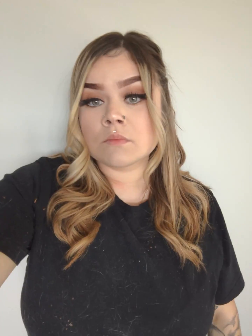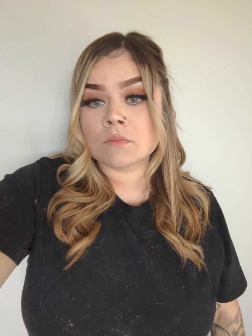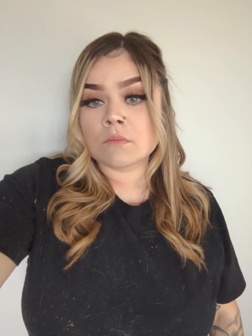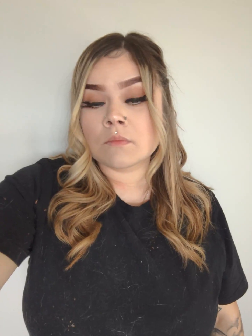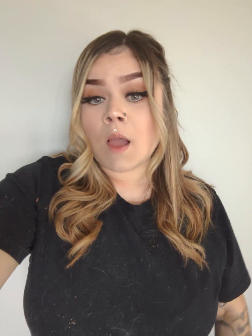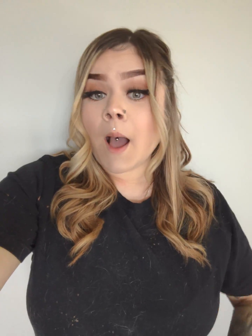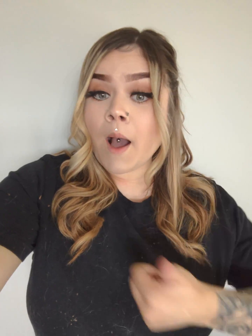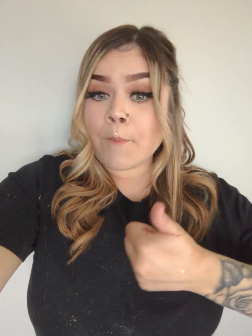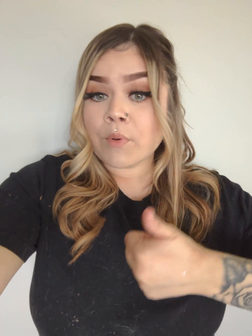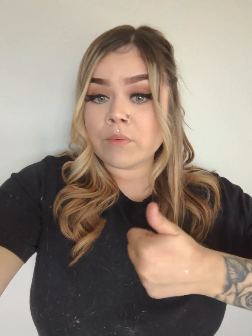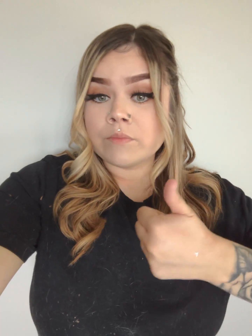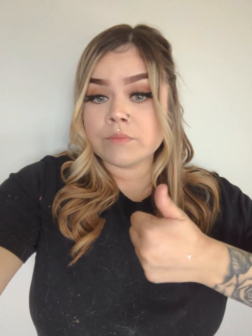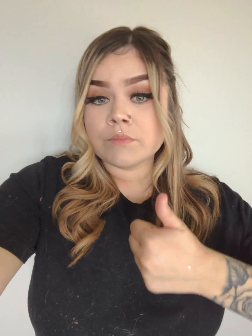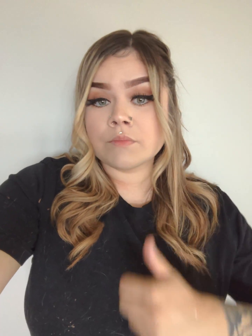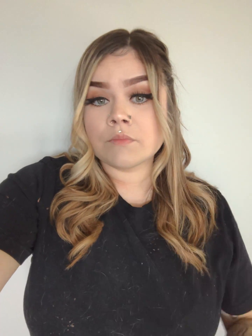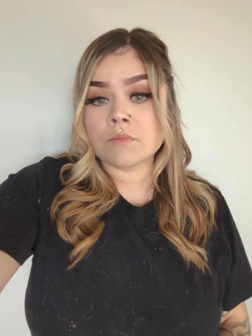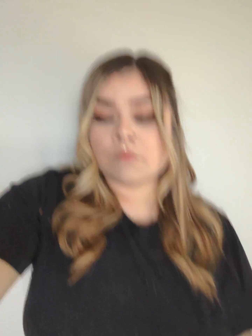help